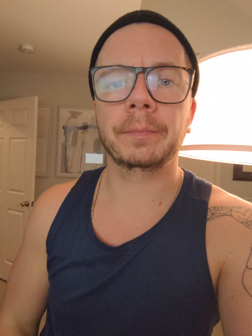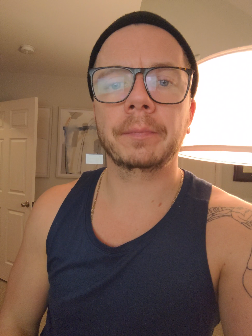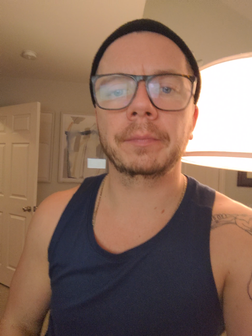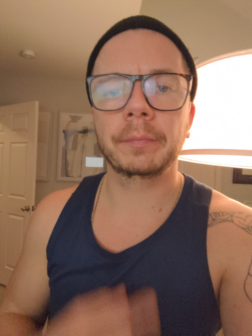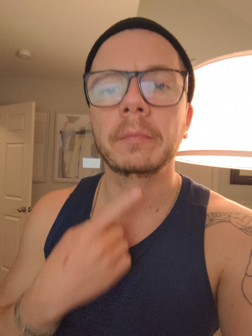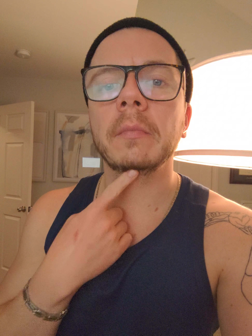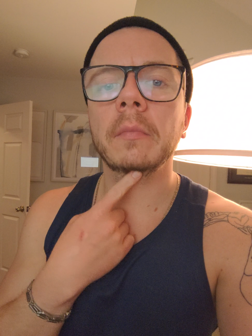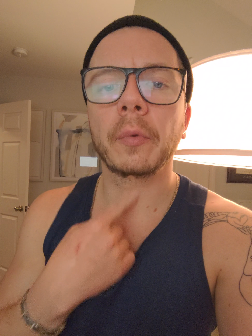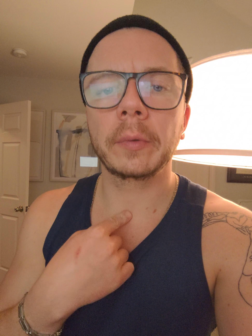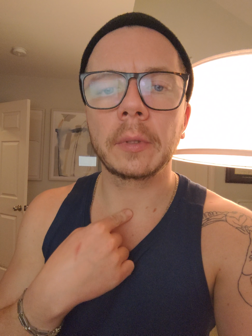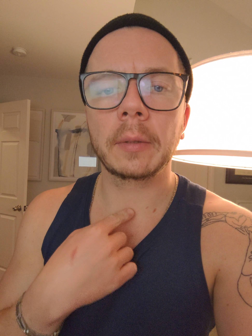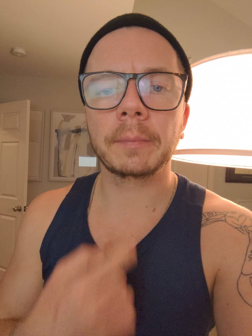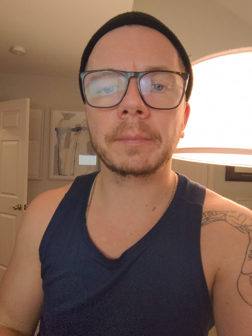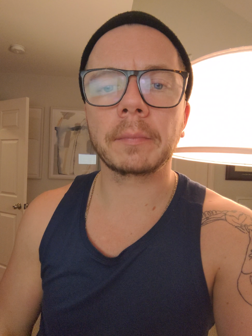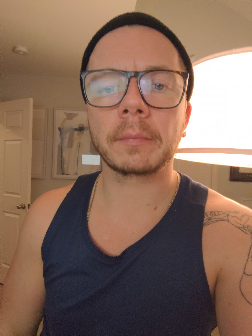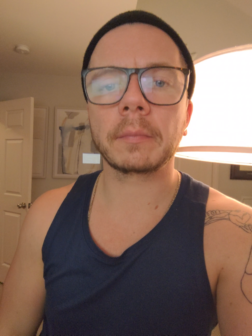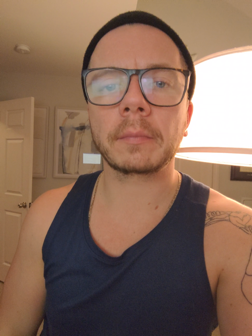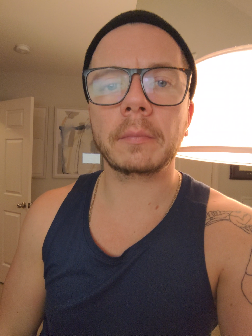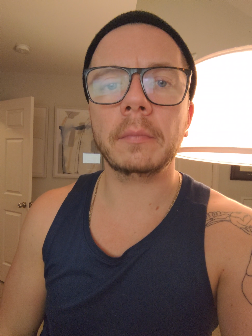thirsty